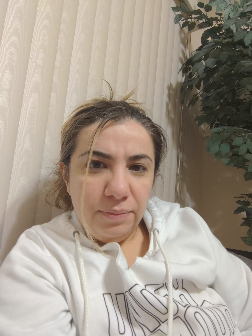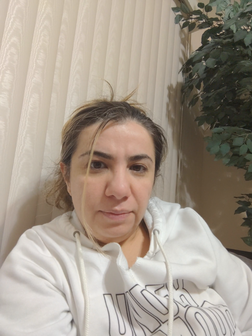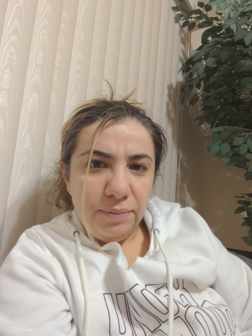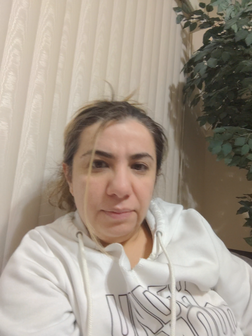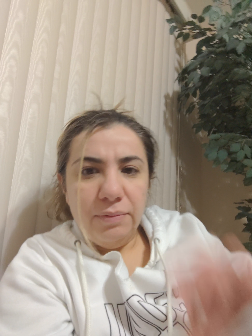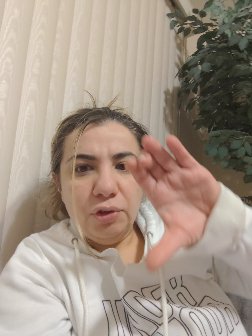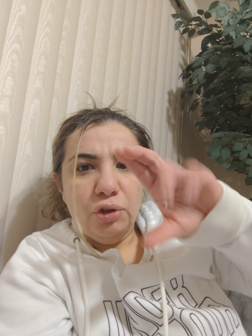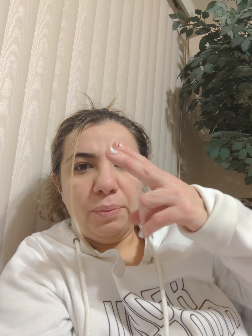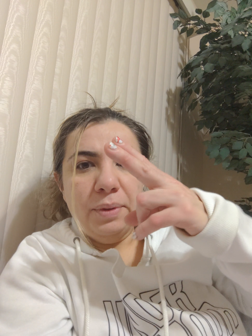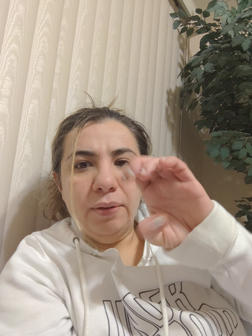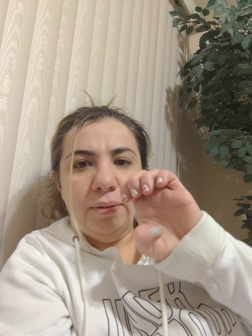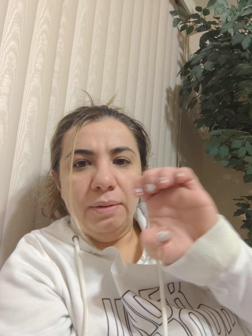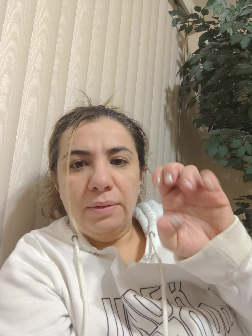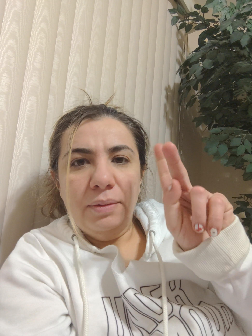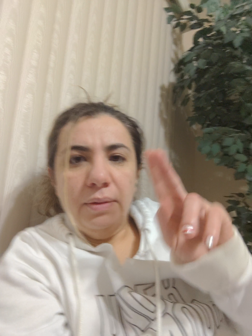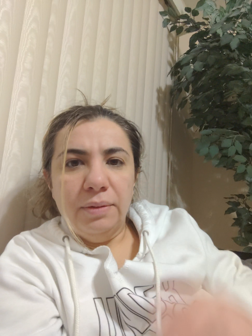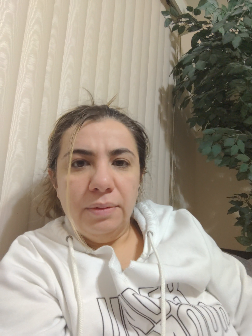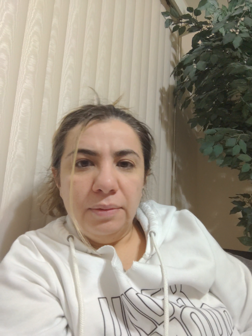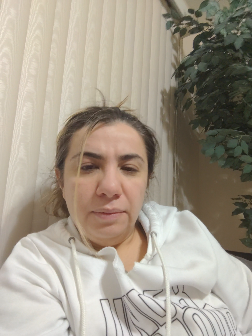cheek